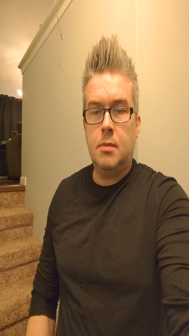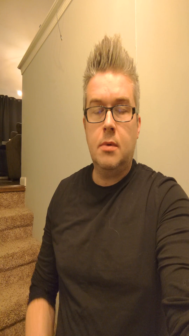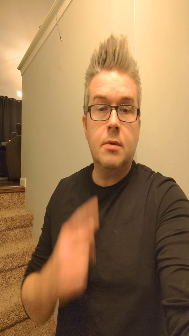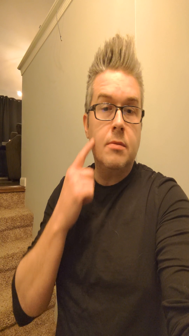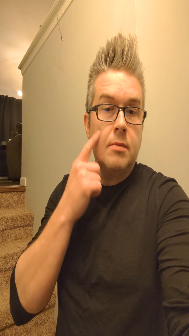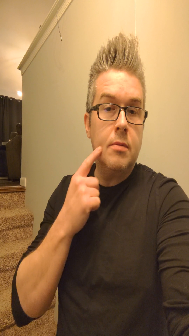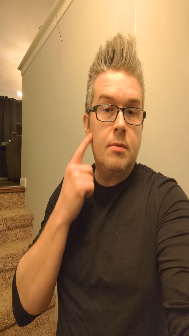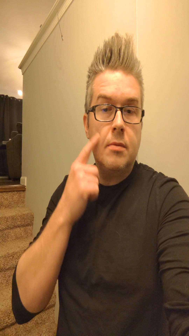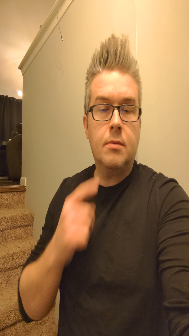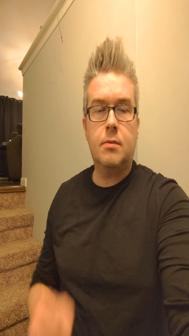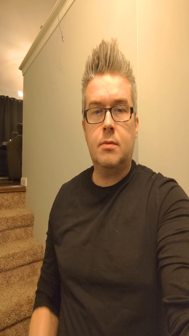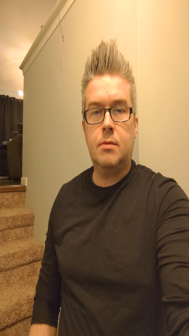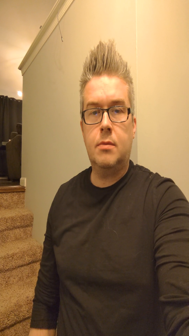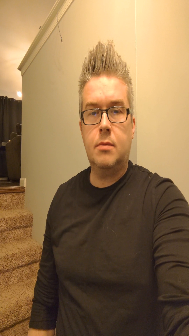cheek